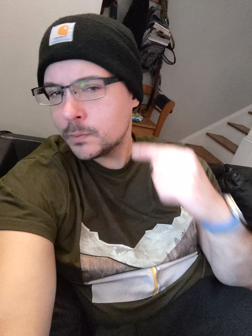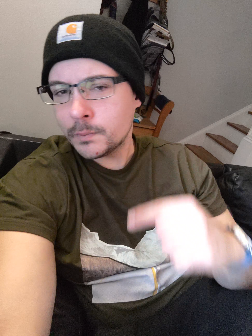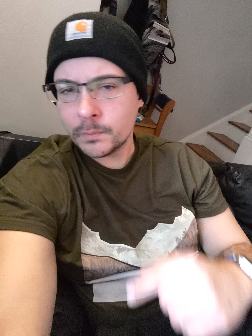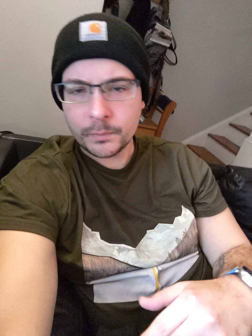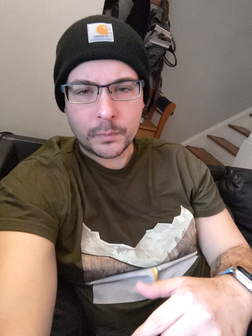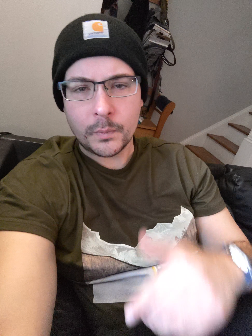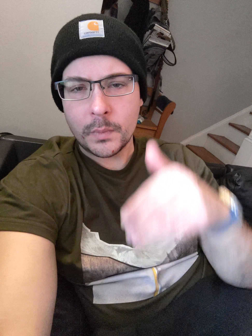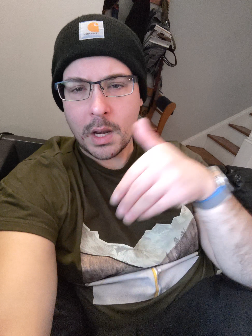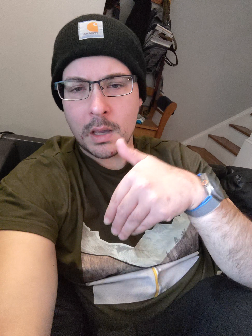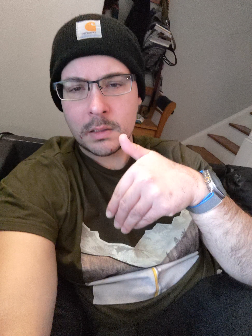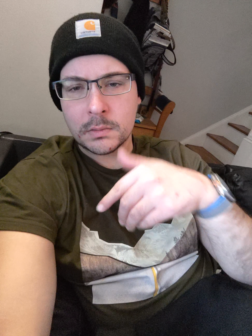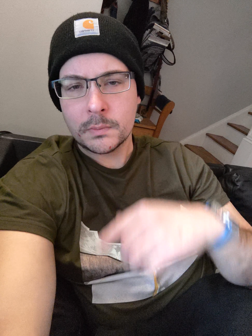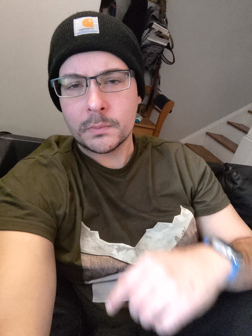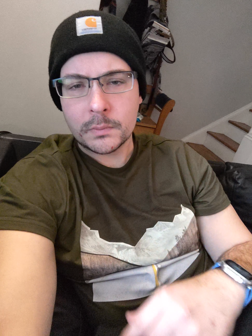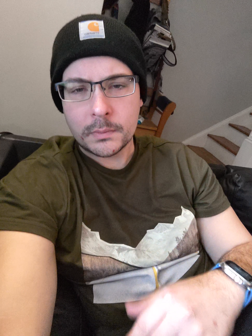night